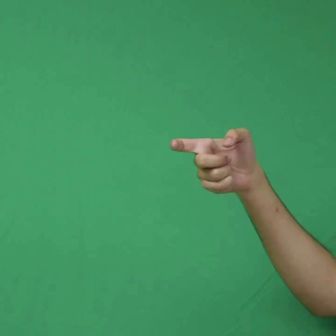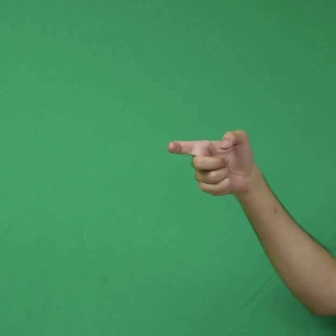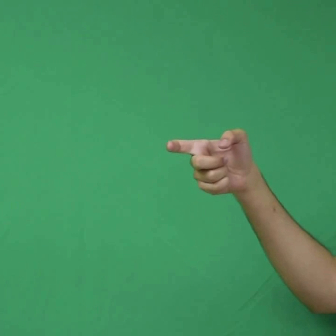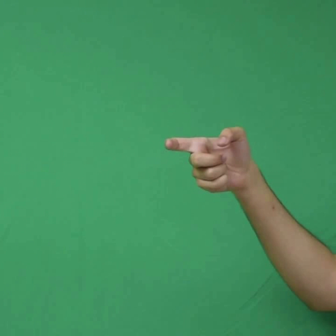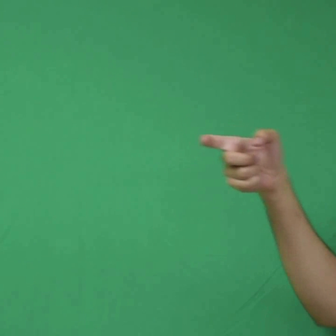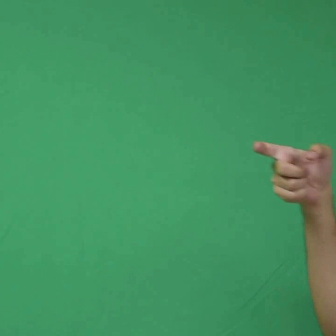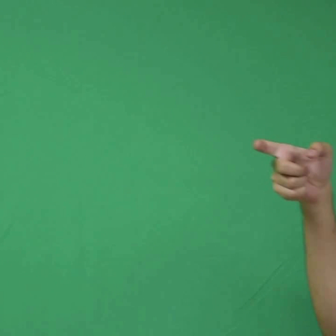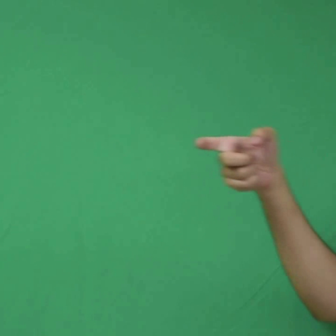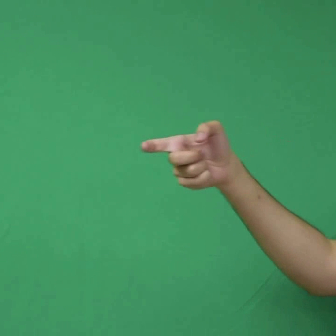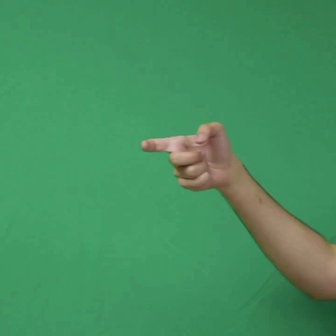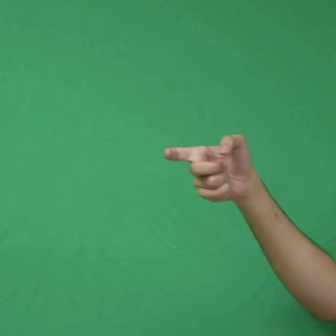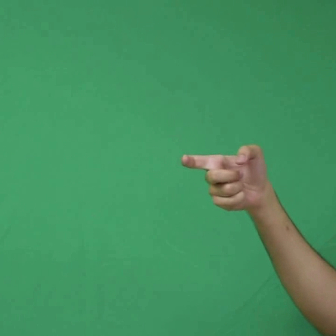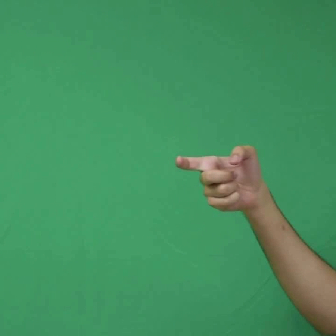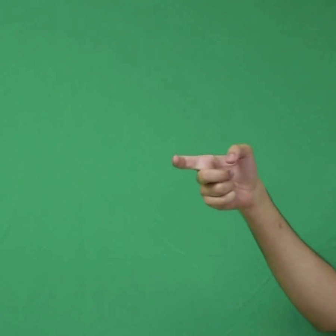X